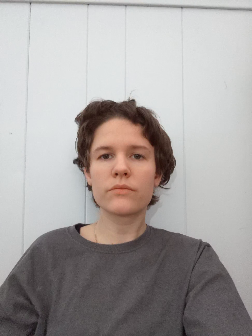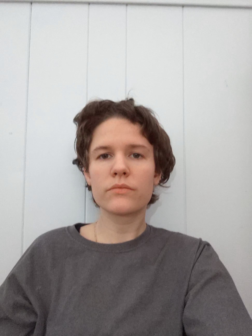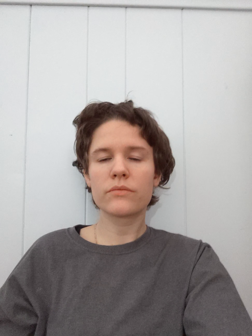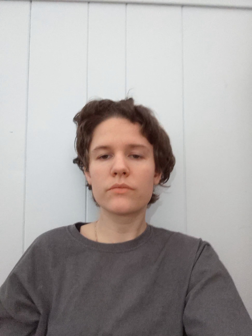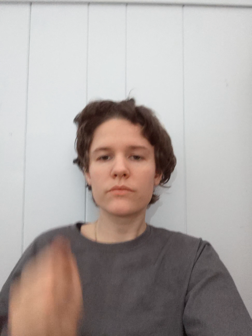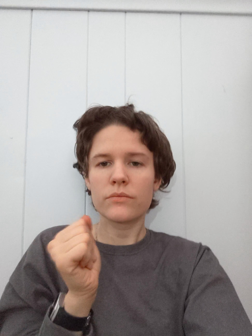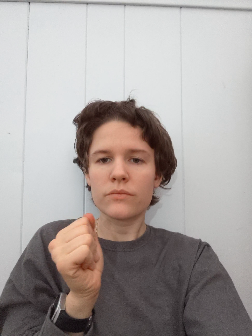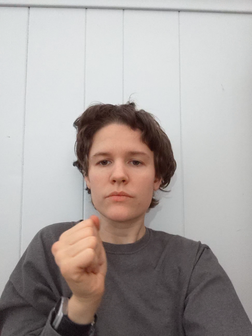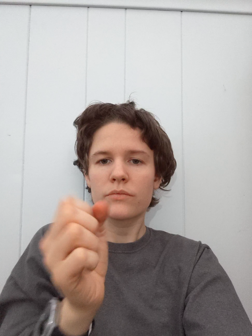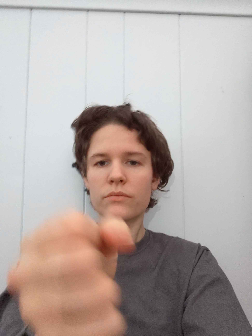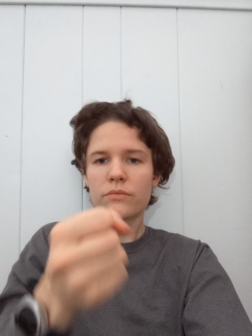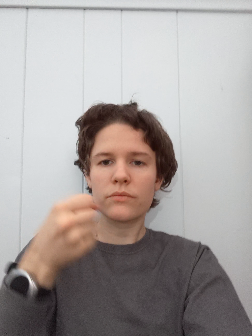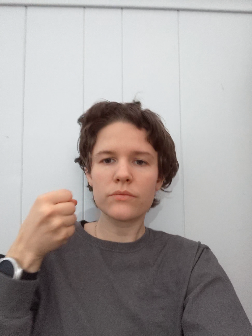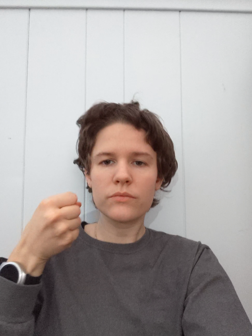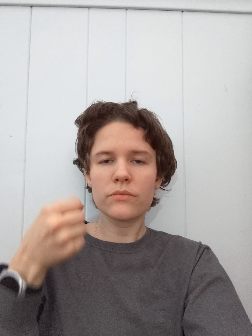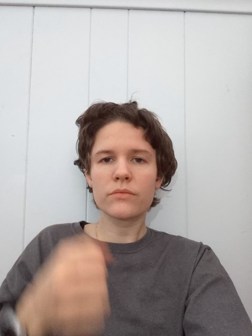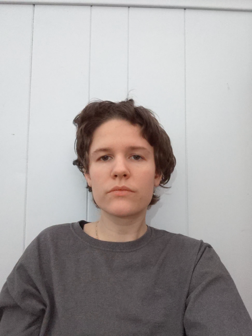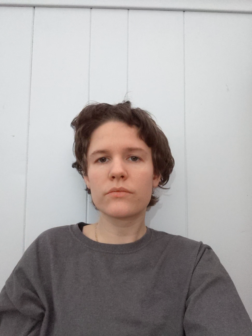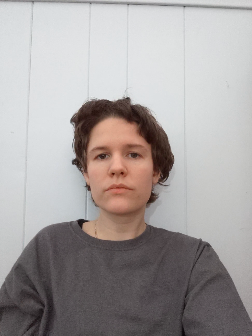refrigerator